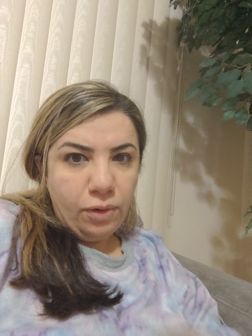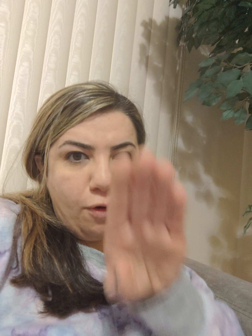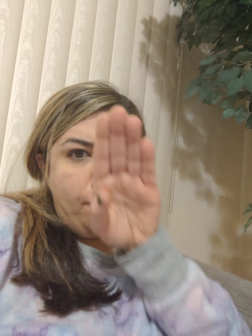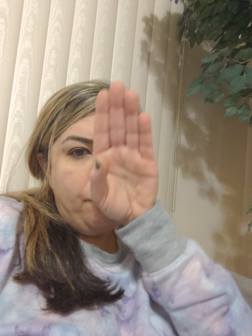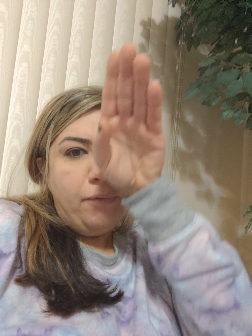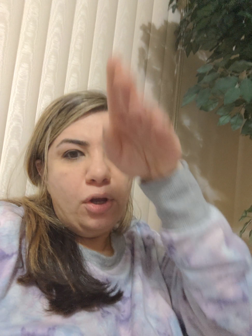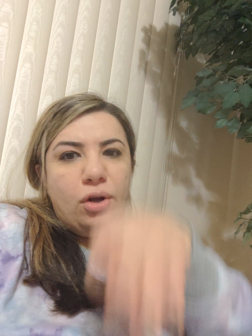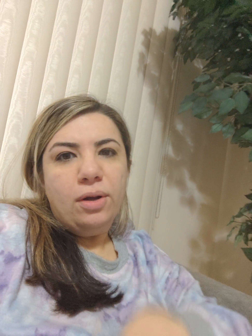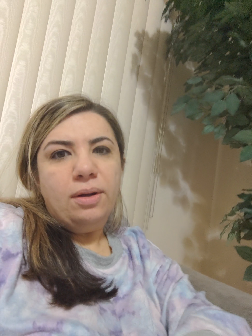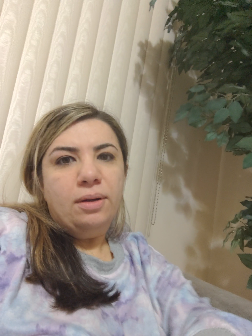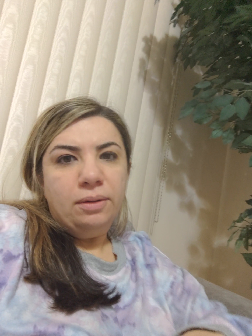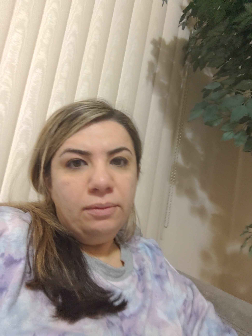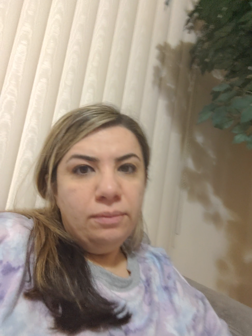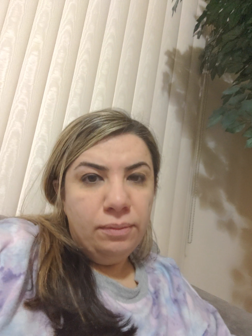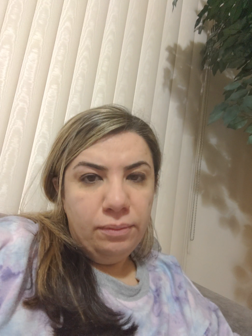elephant